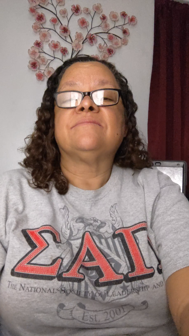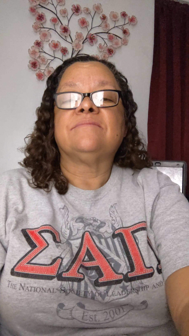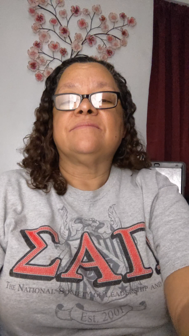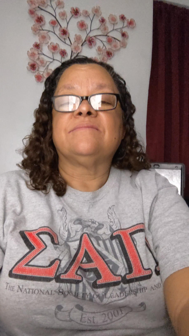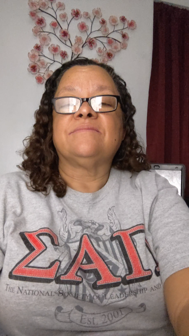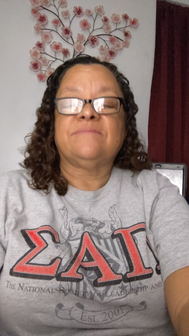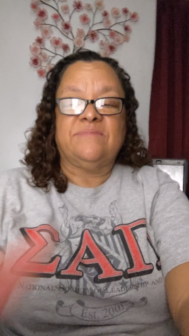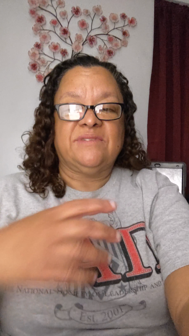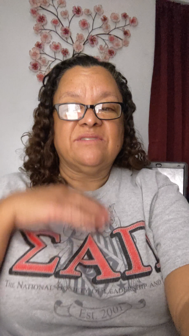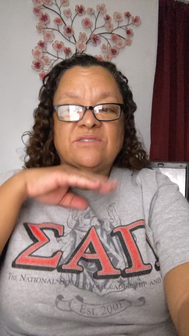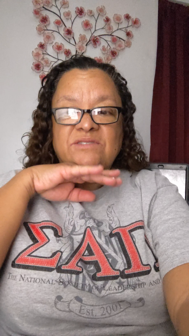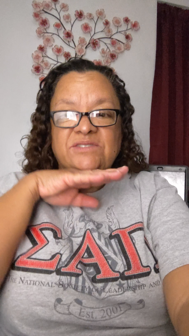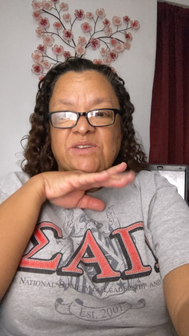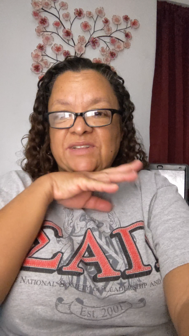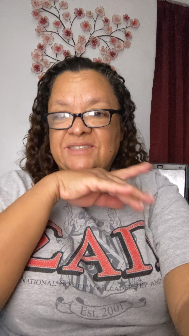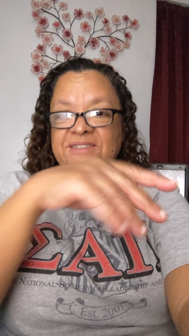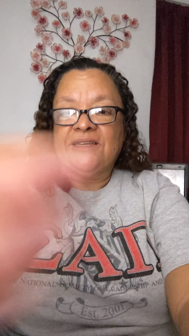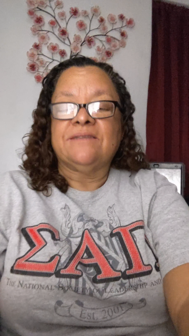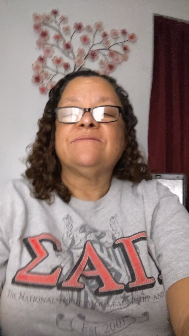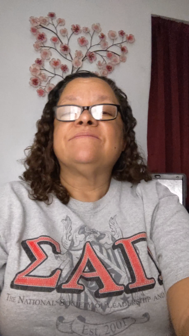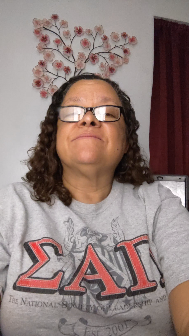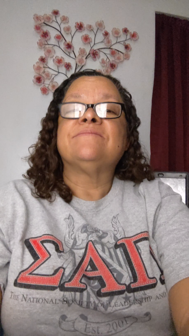naughty